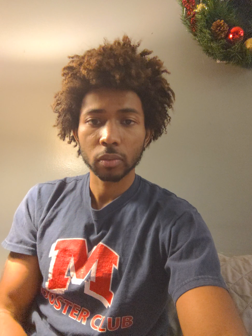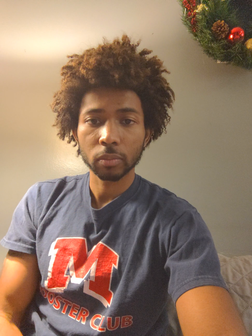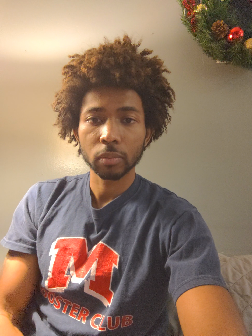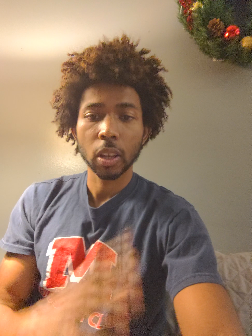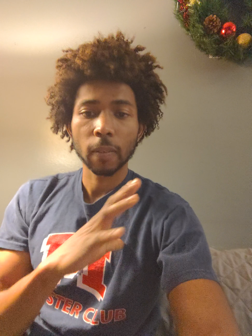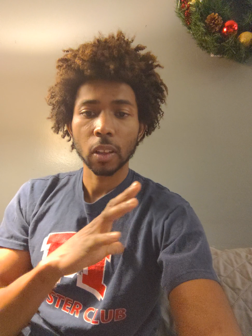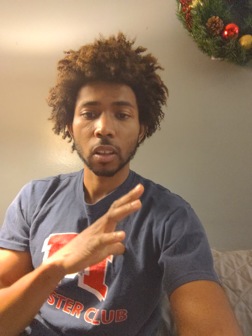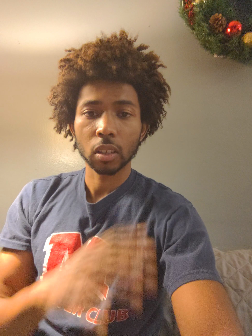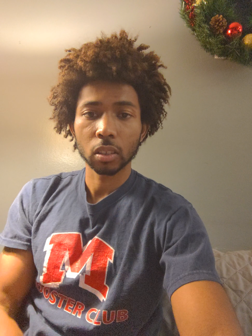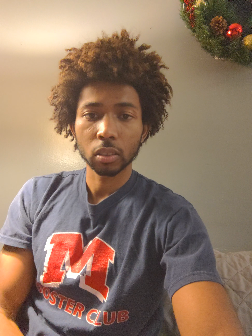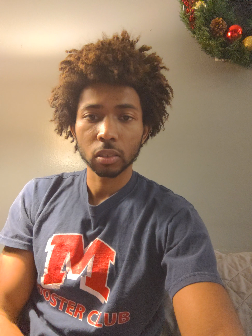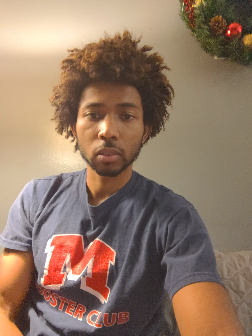fine